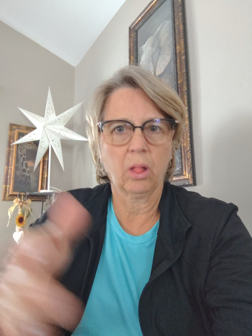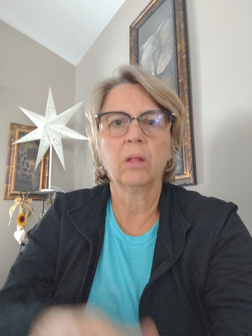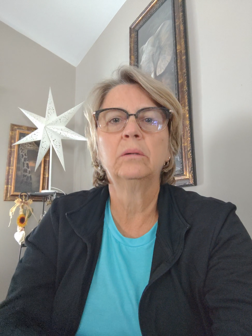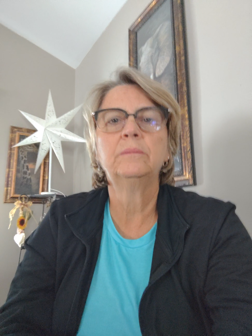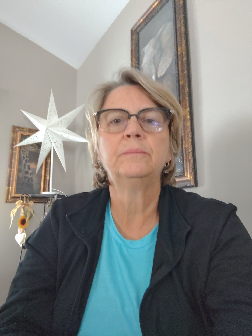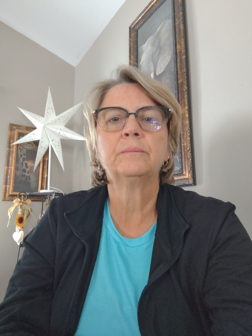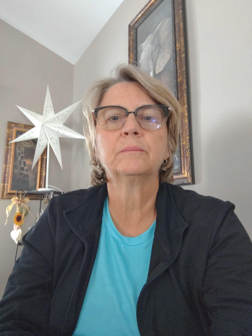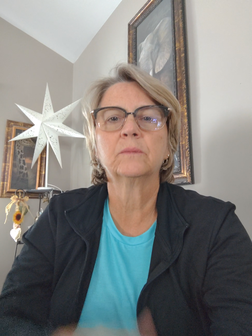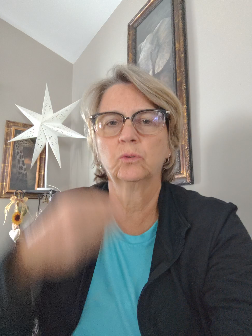will